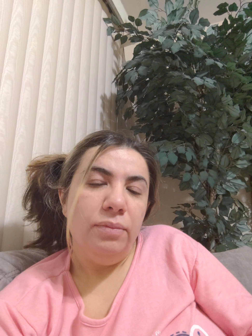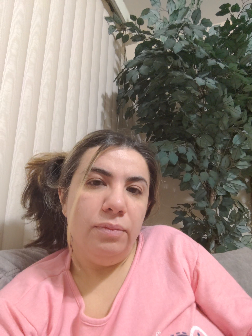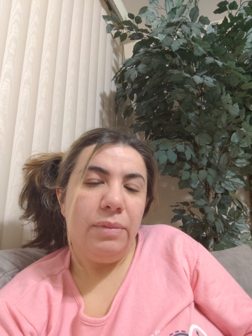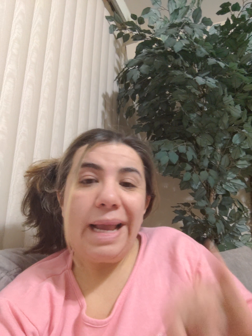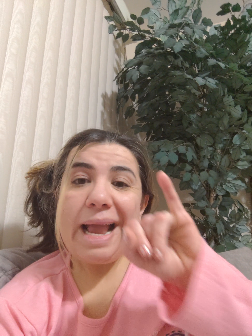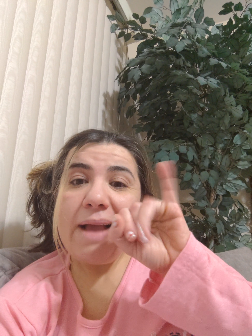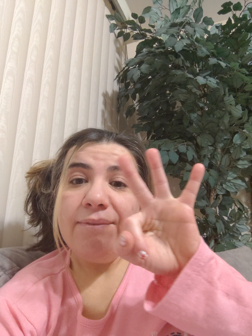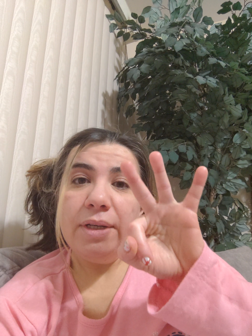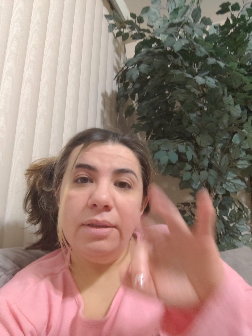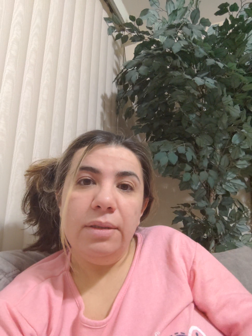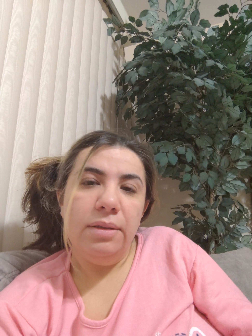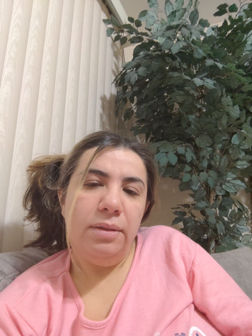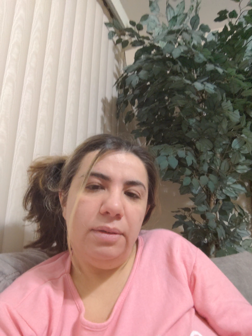if